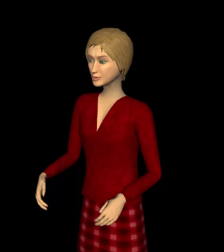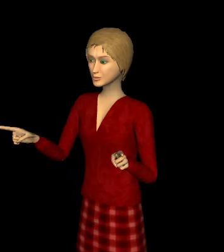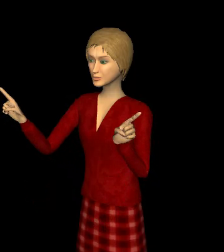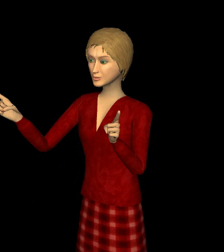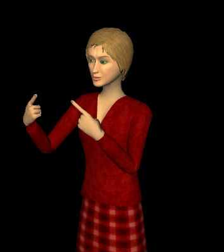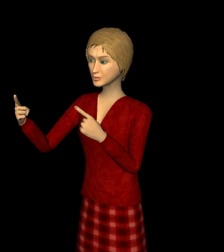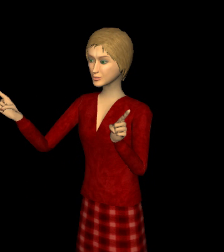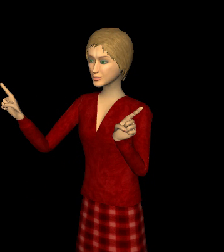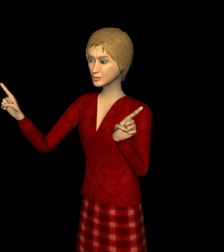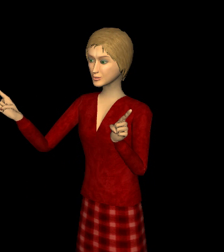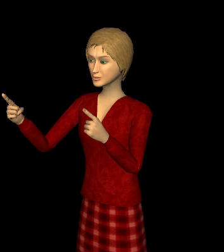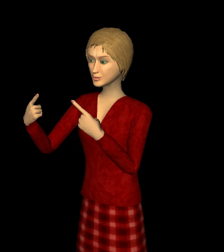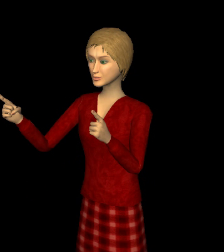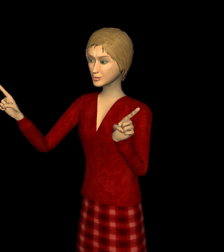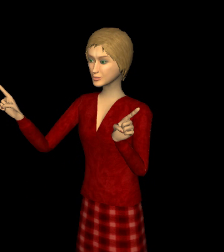موسيقى